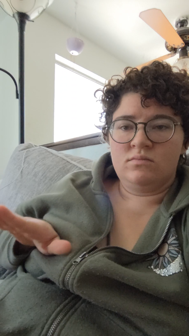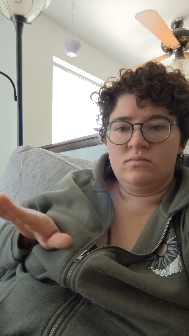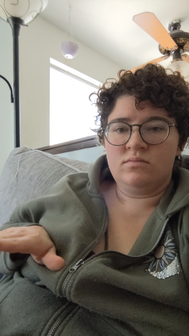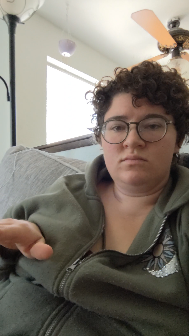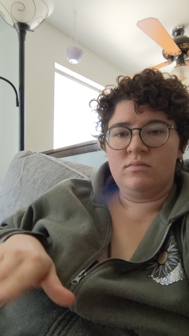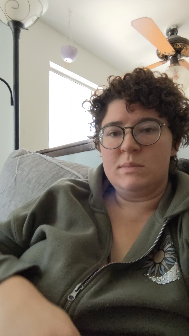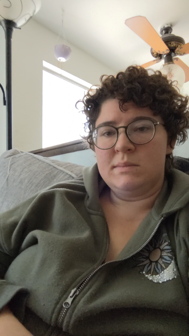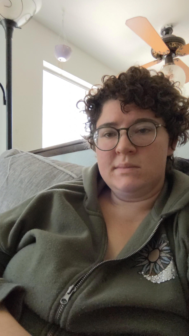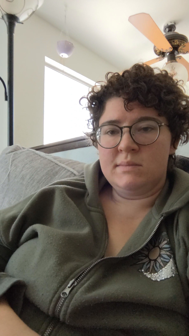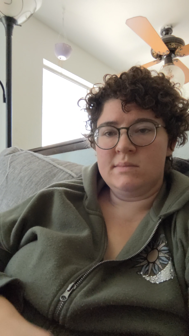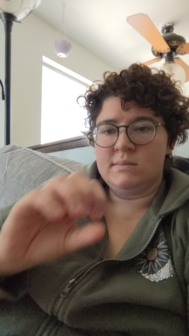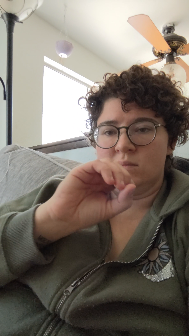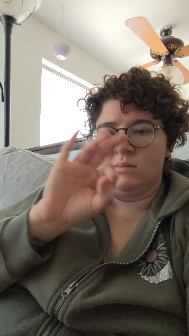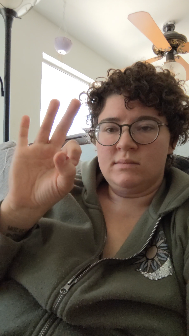off